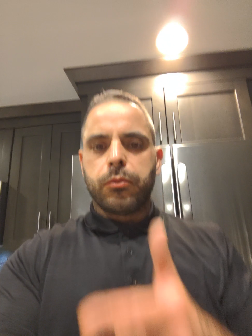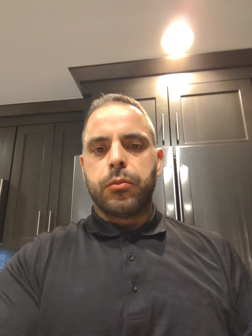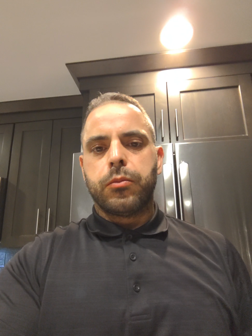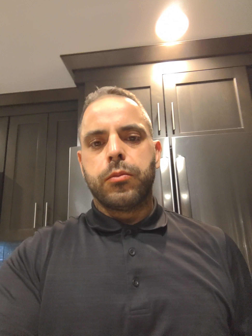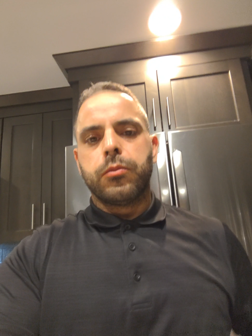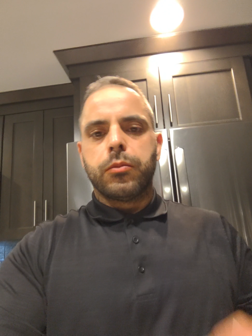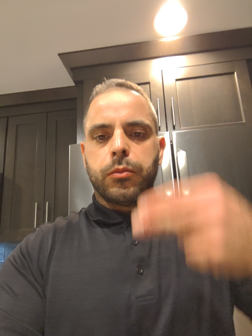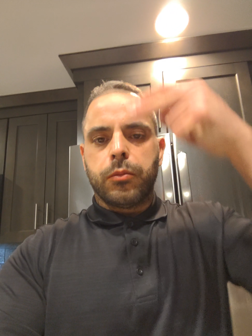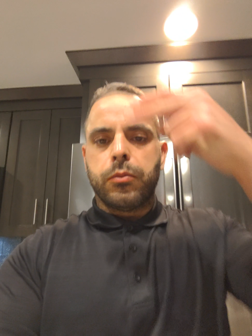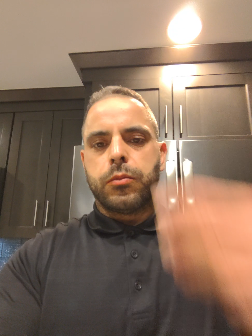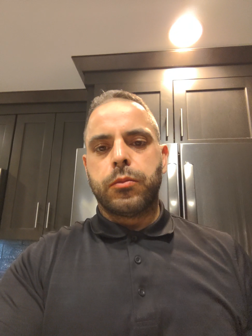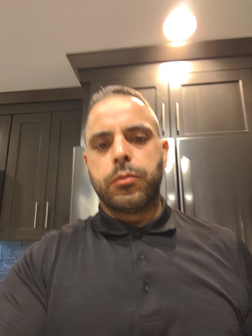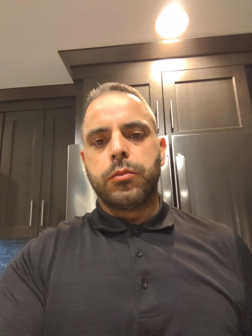high